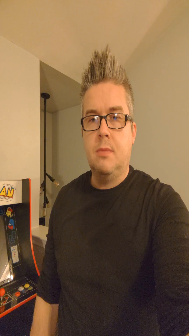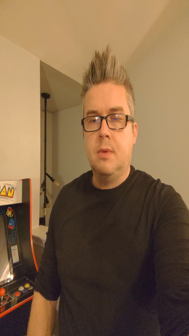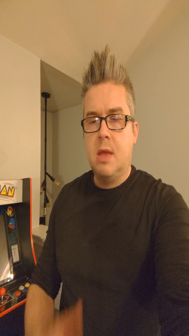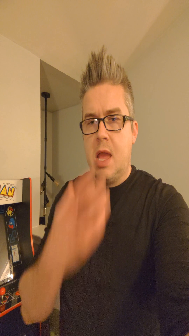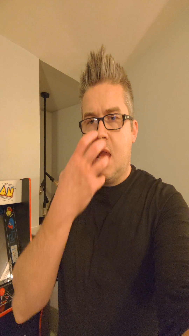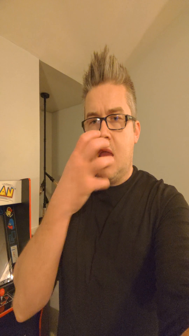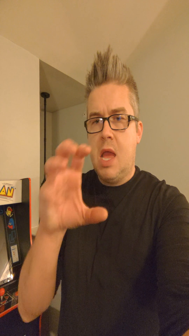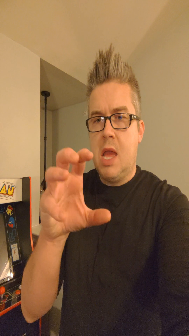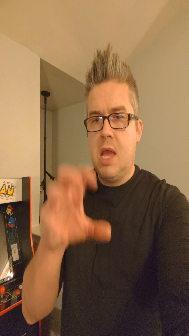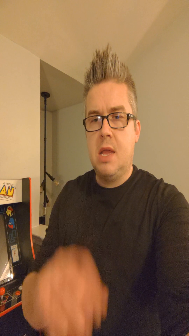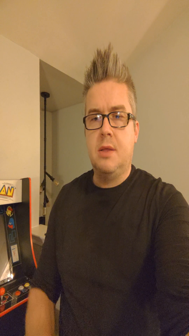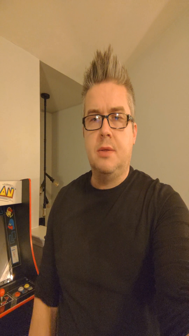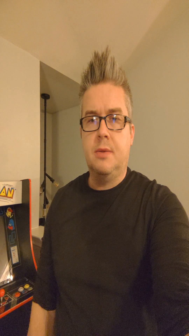hot